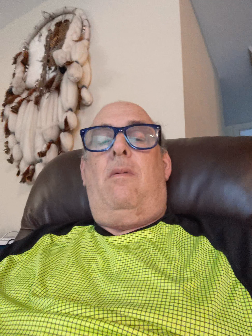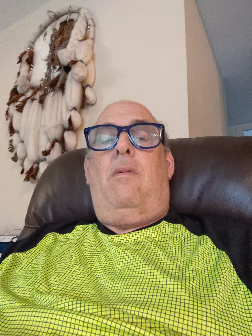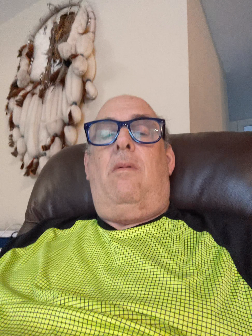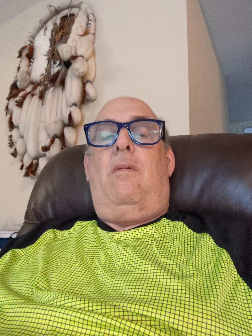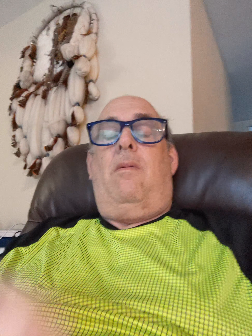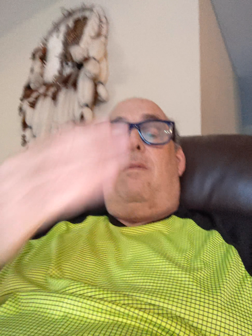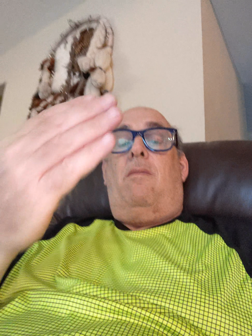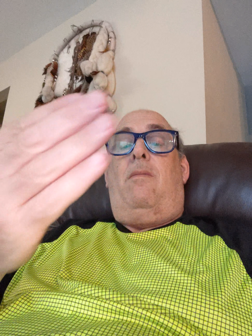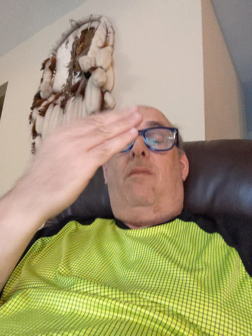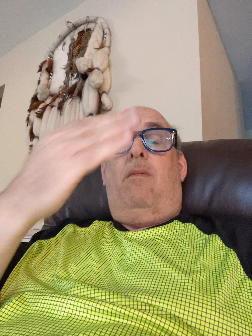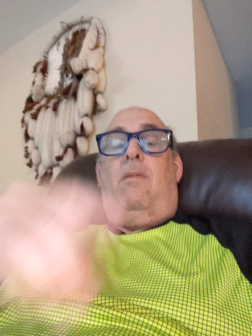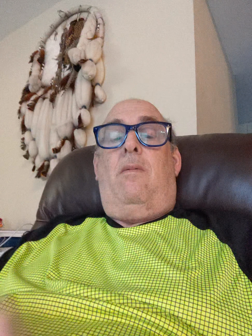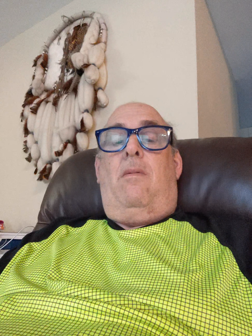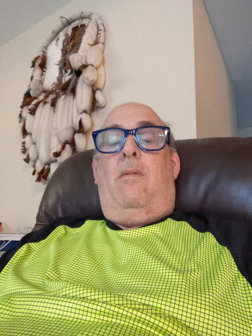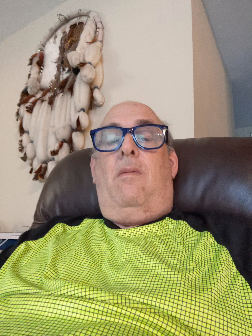morning